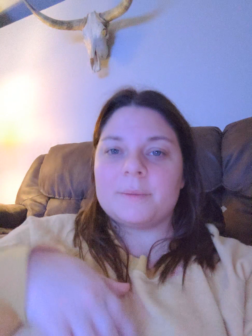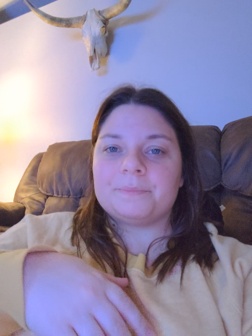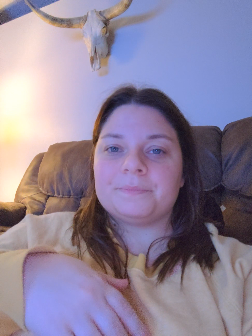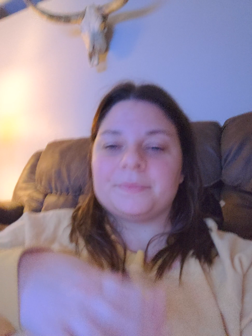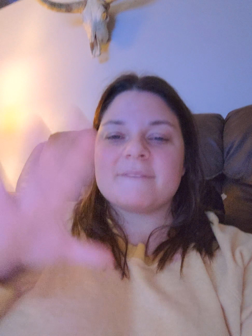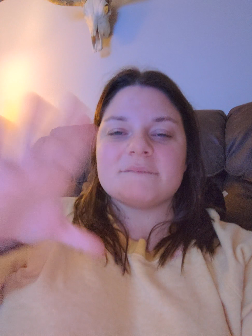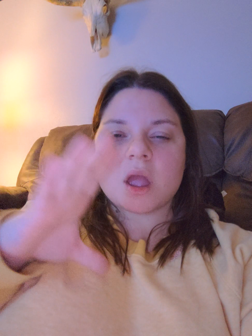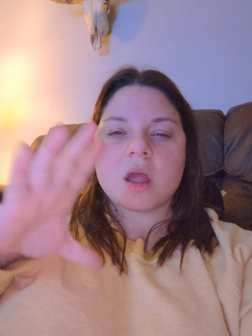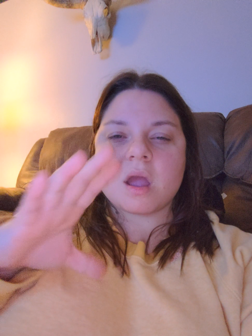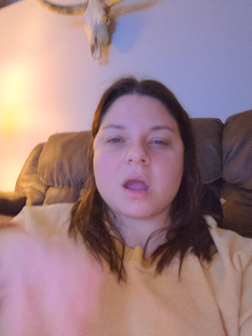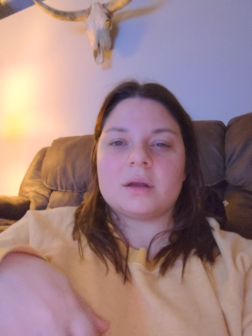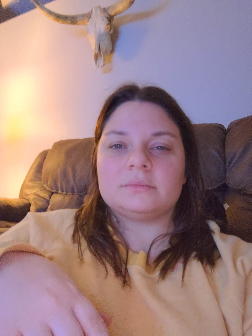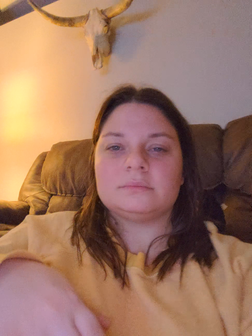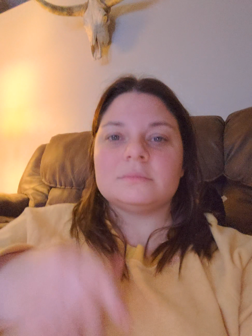fine